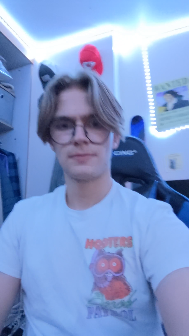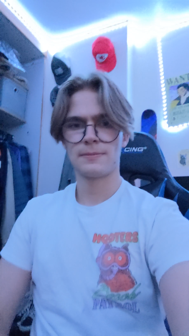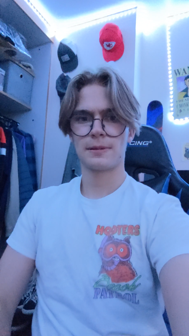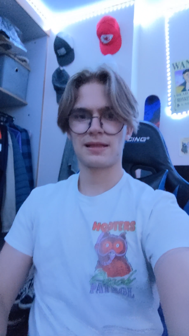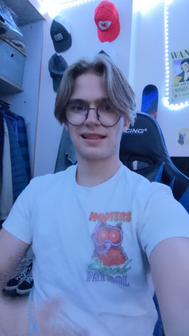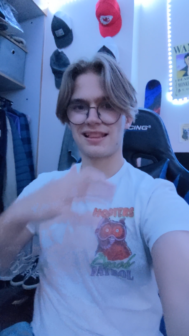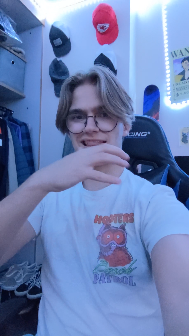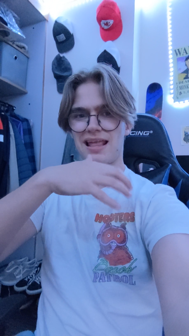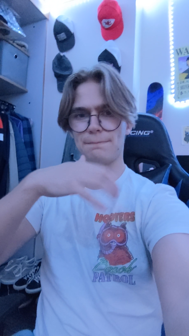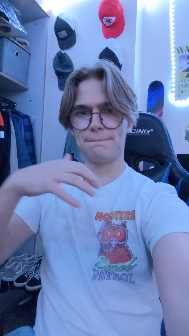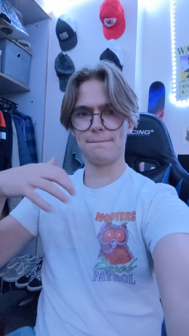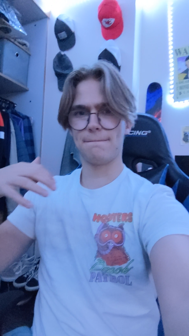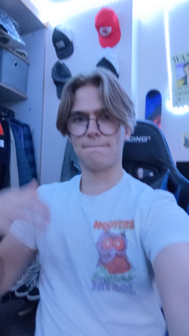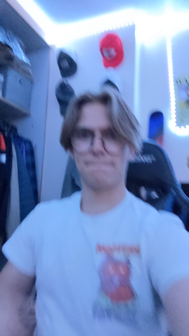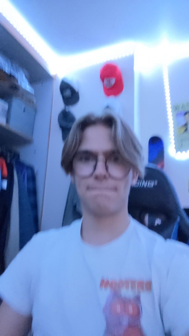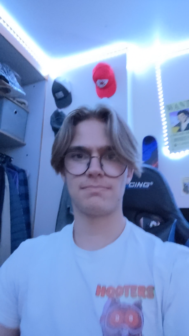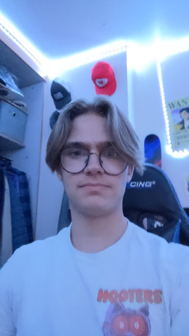grapes